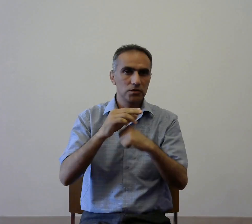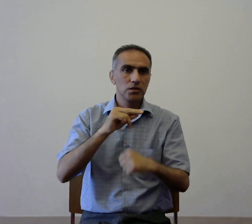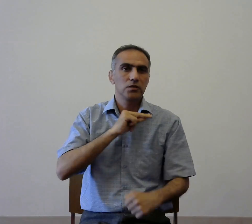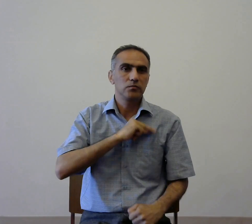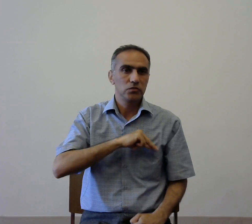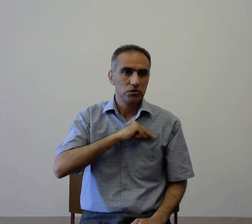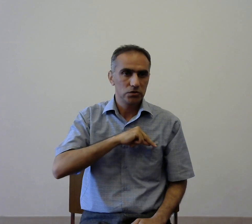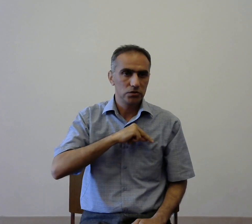iş